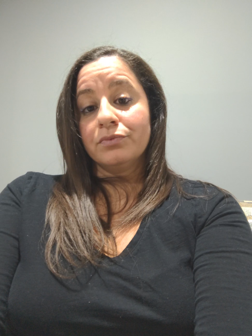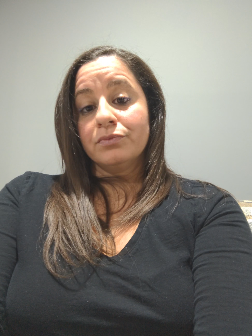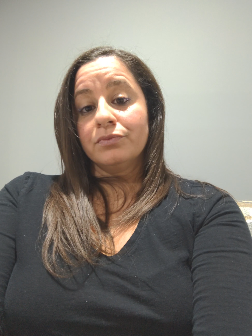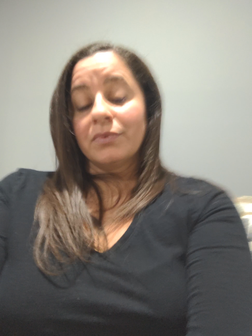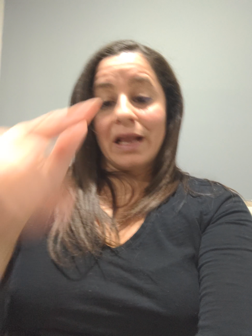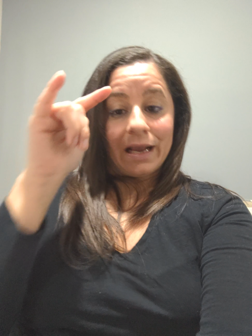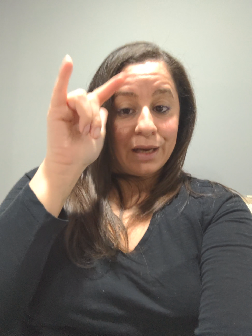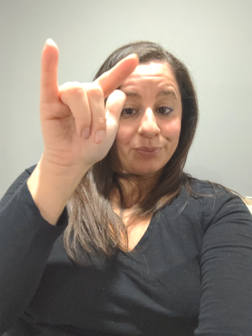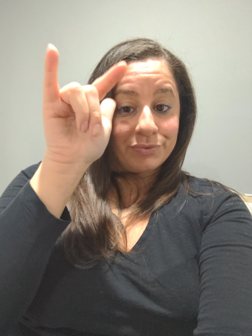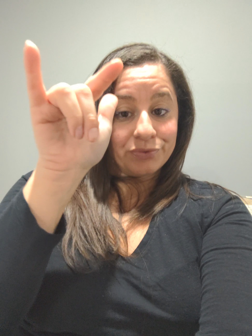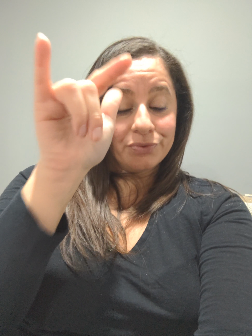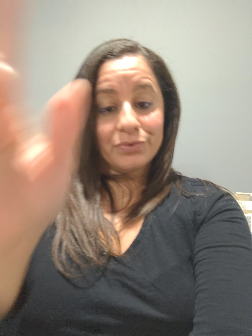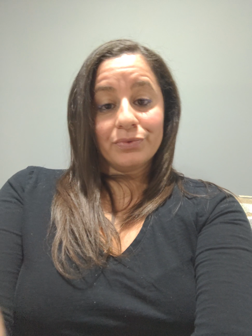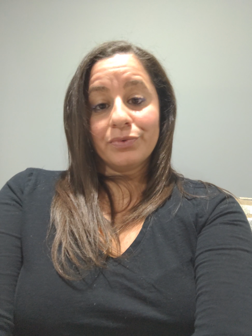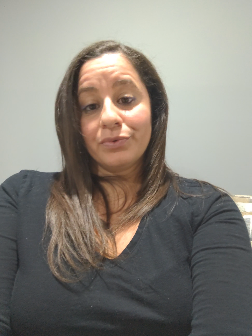airplane